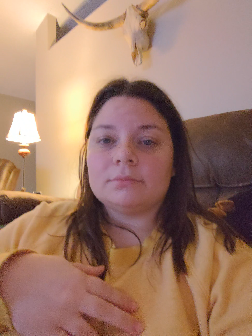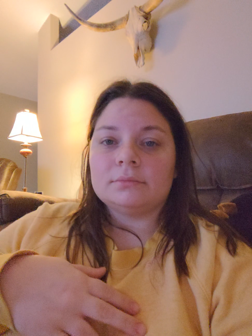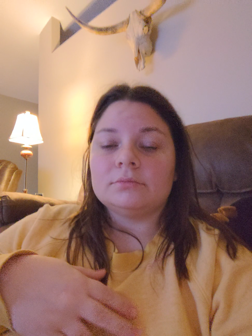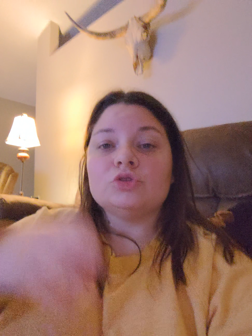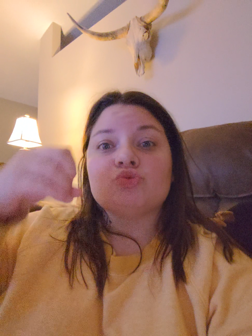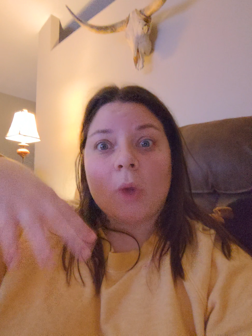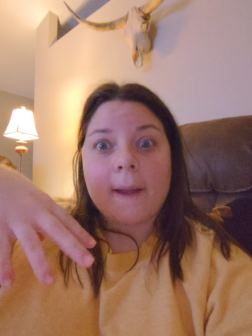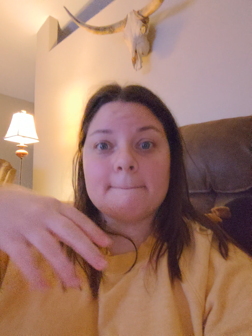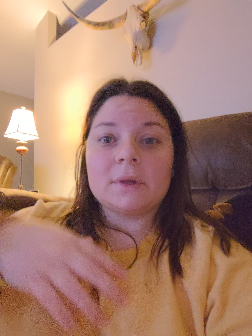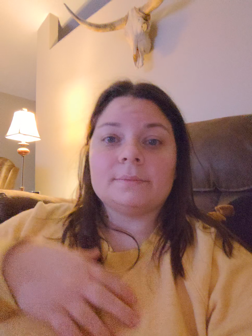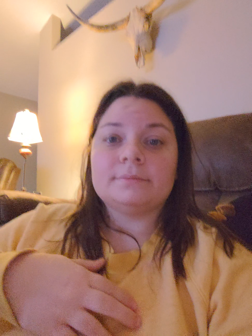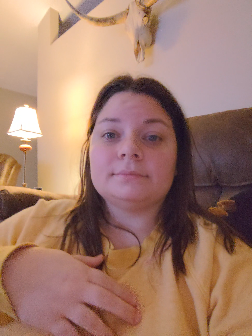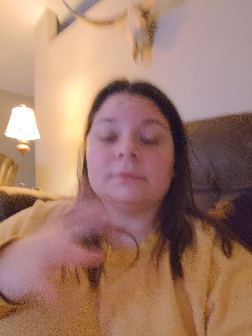drop